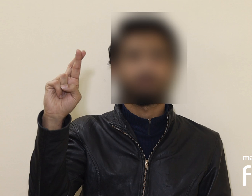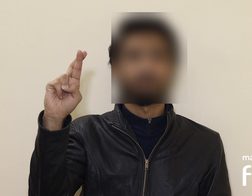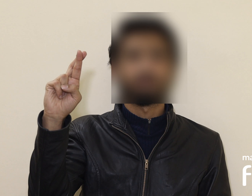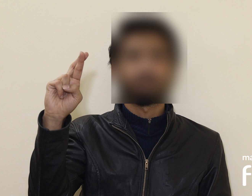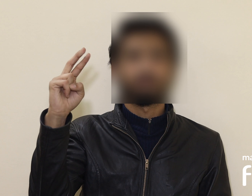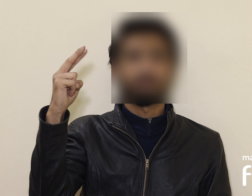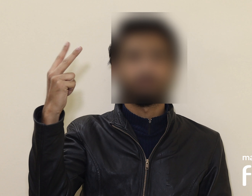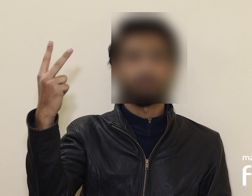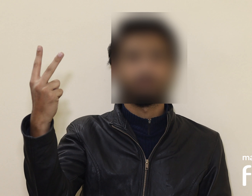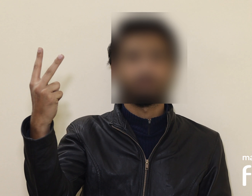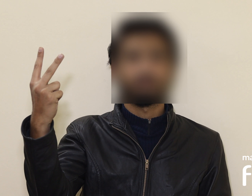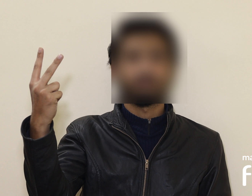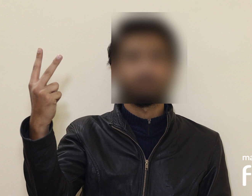ڑ